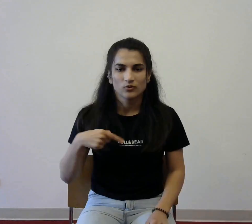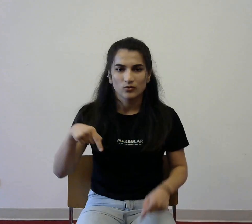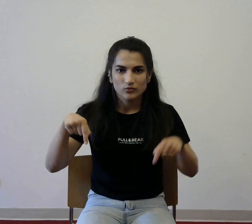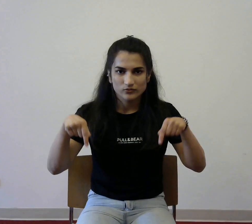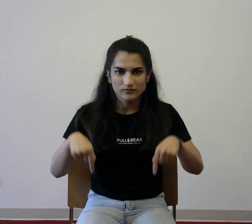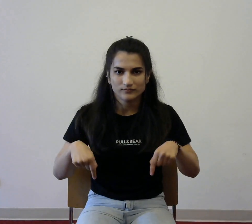bura